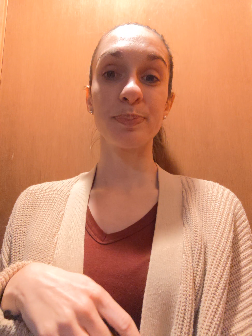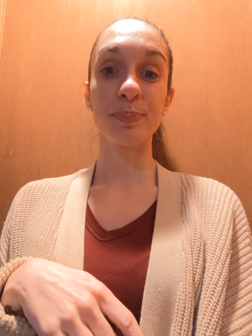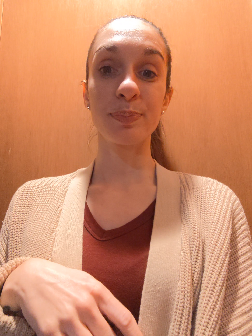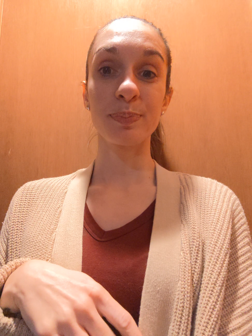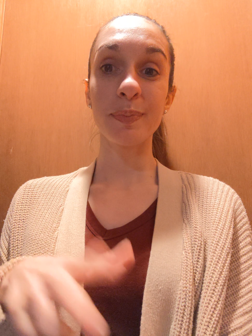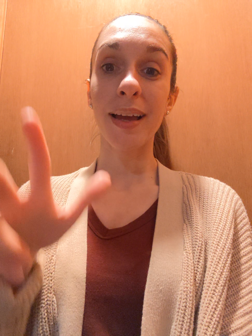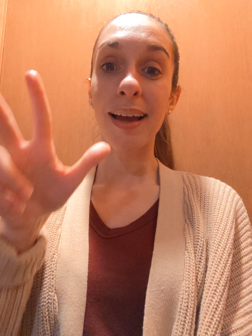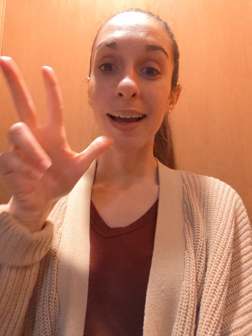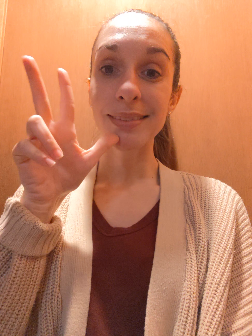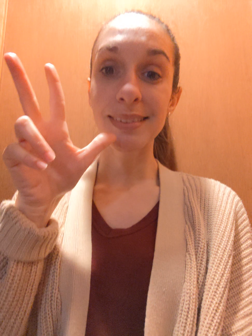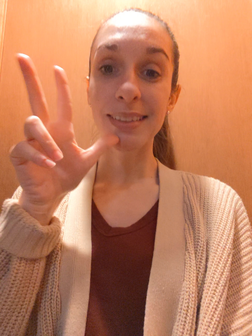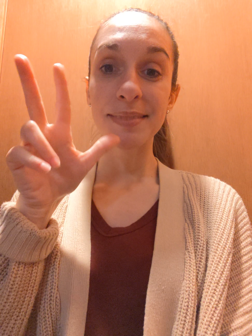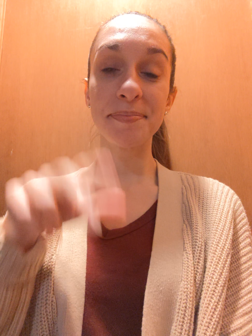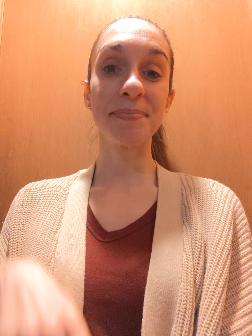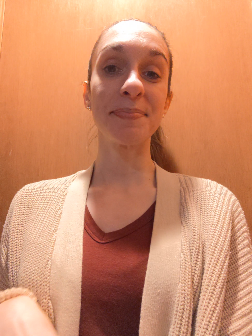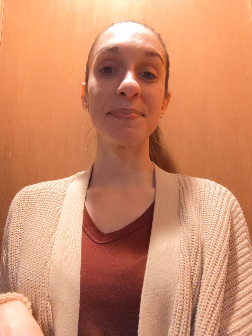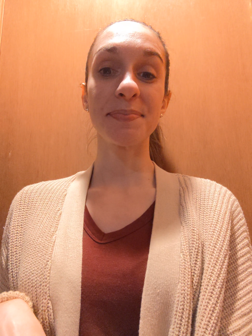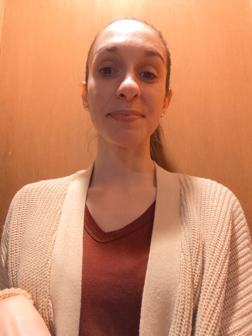hen